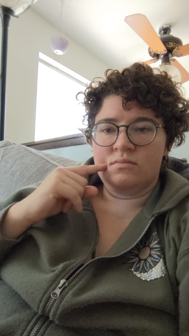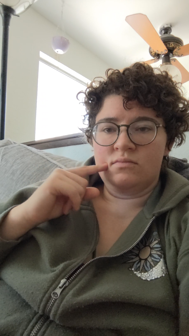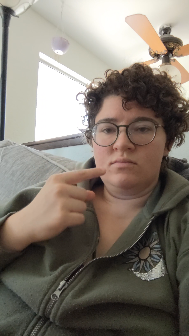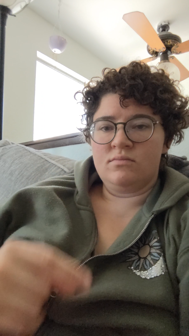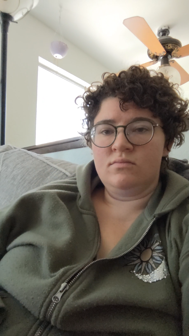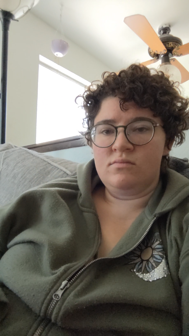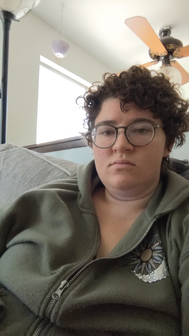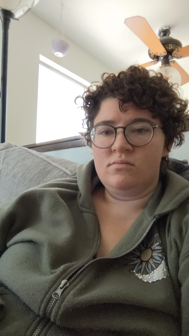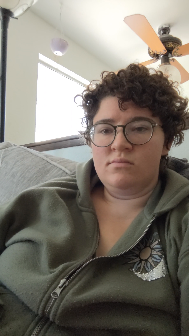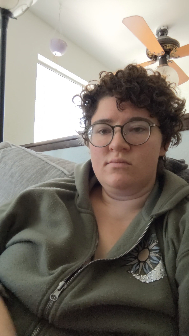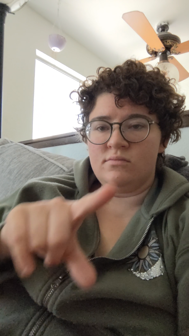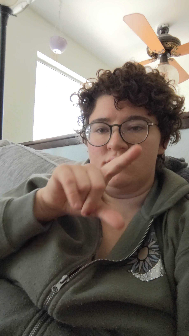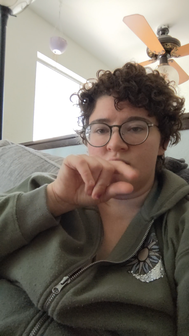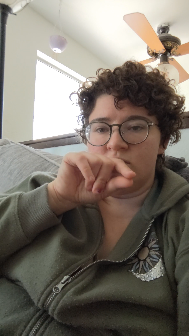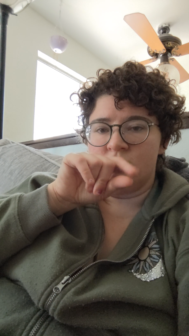chicken